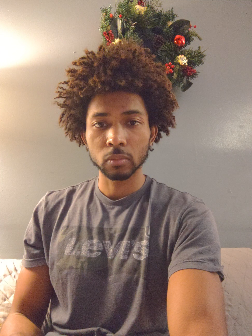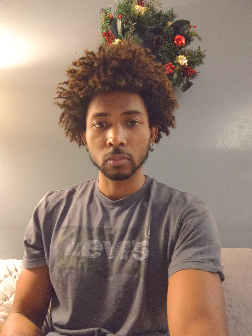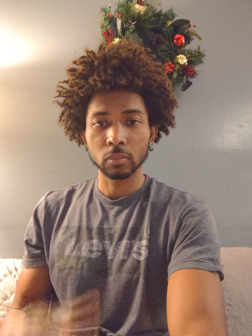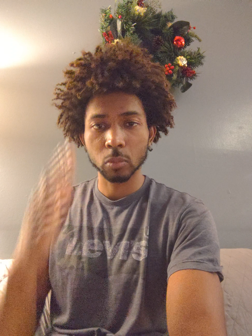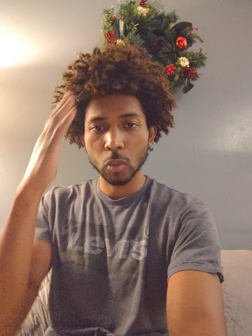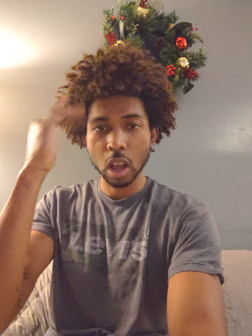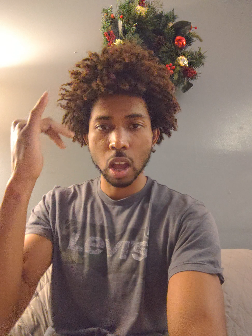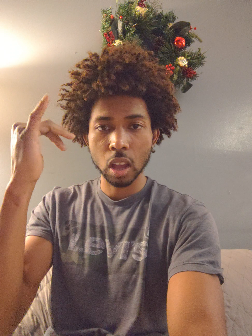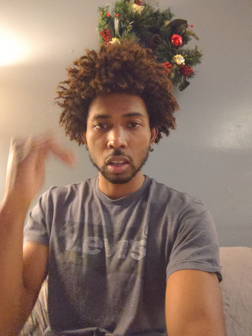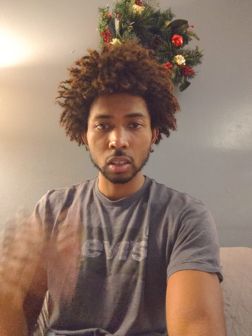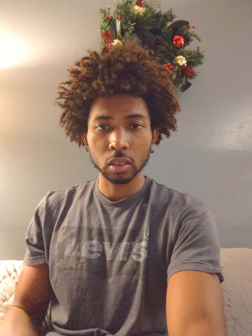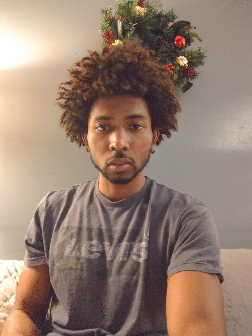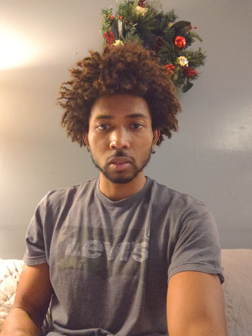why